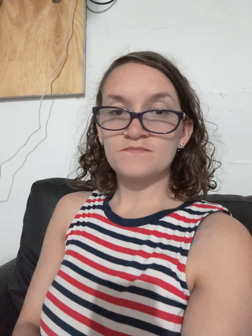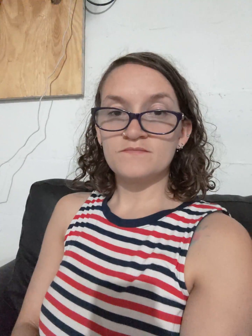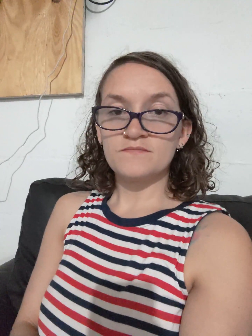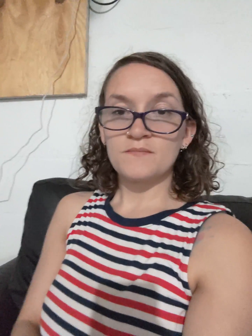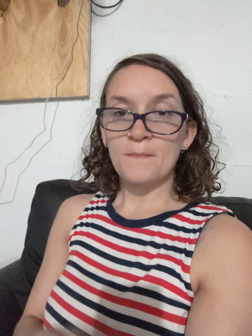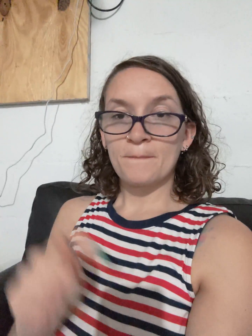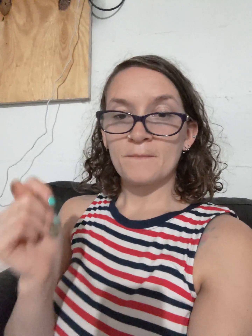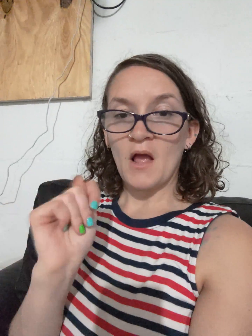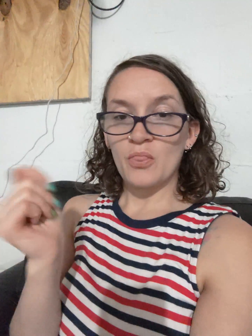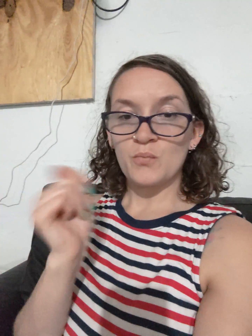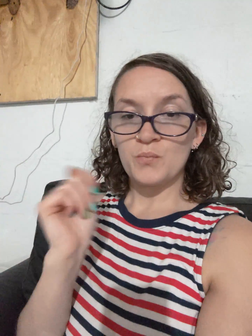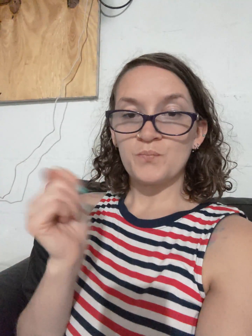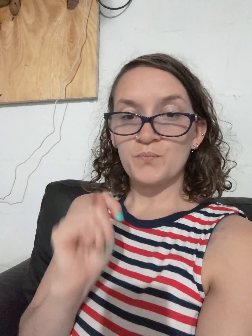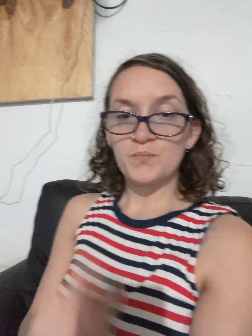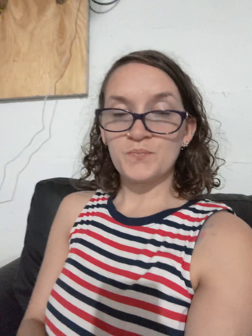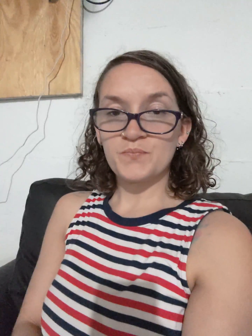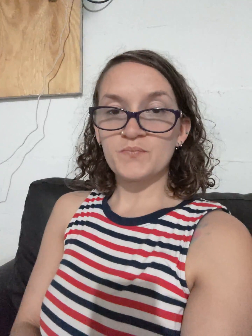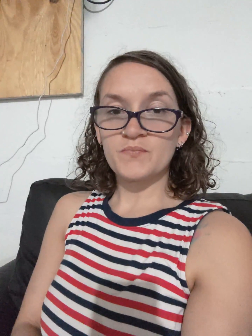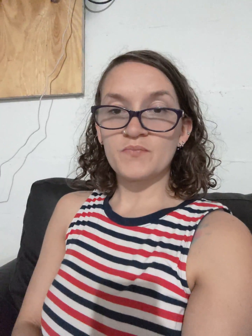bathroom